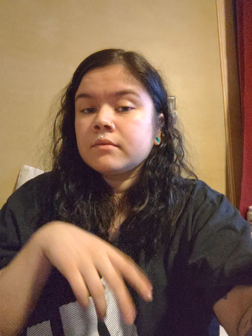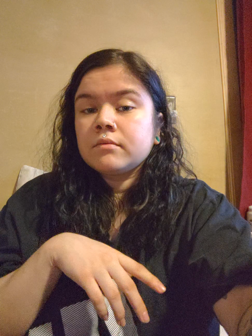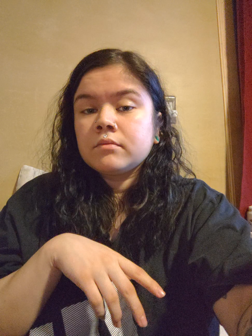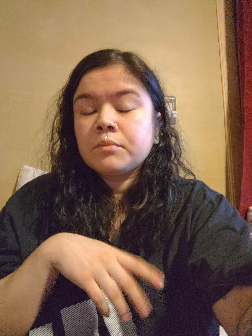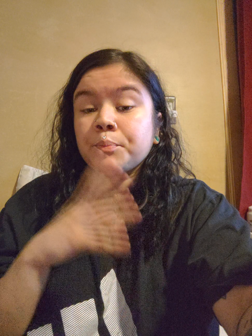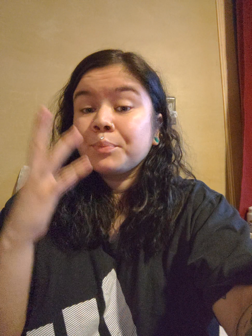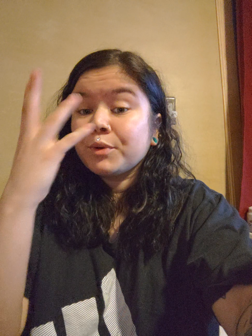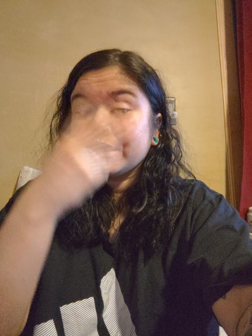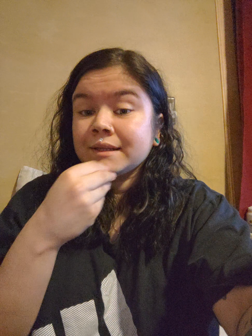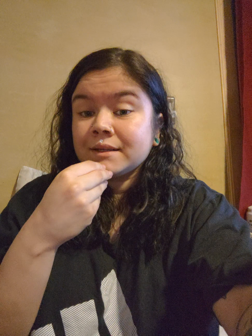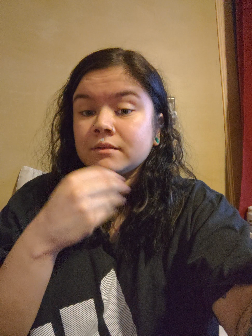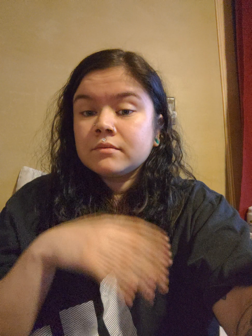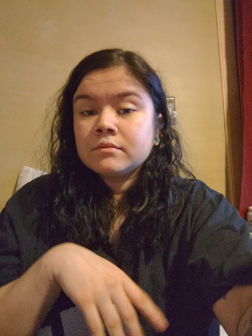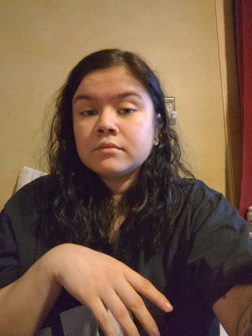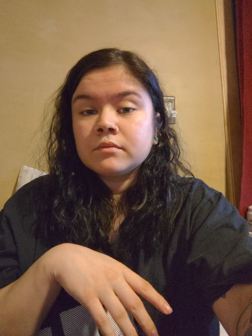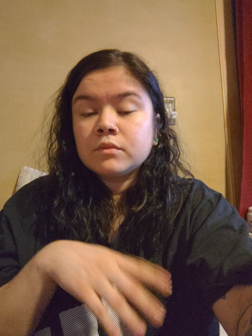pretty